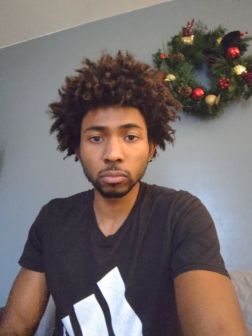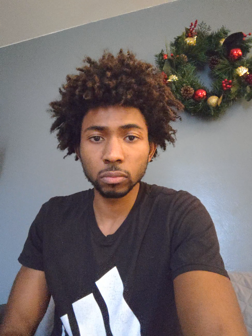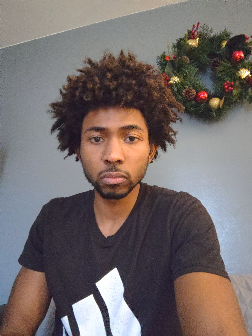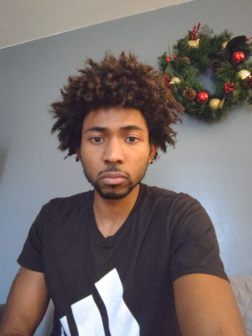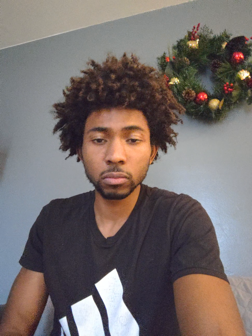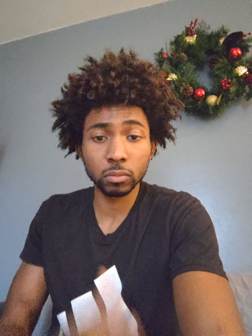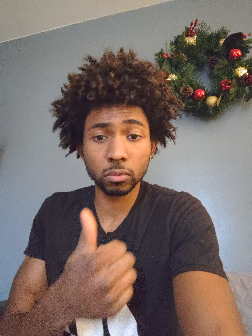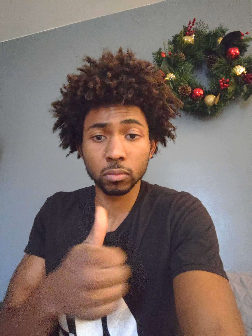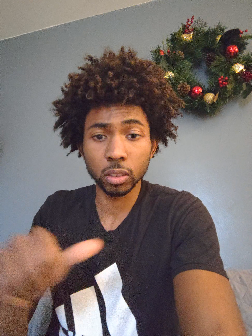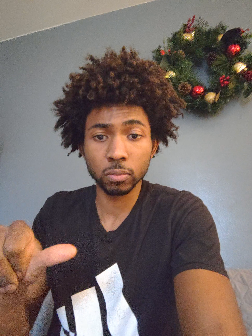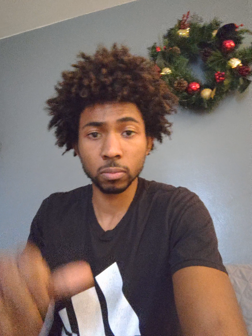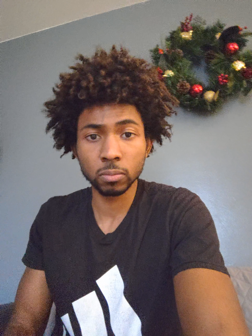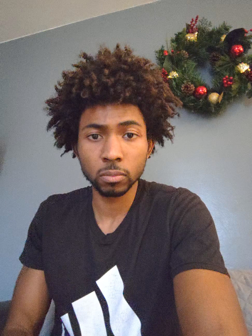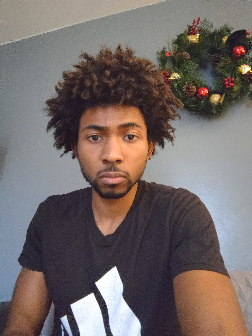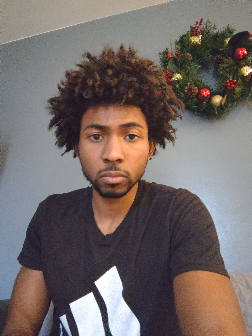any